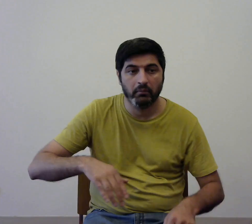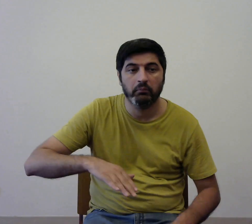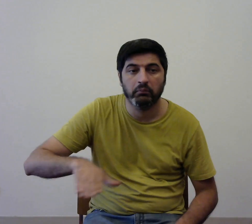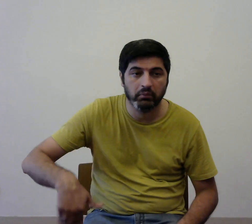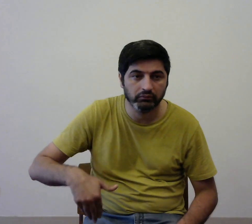sonra